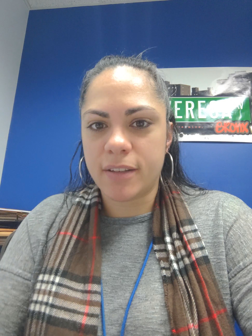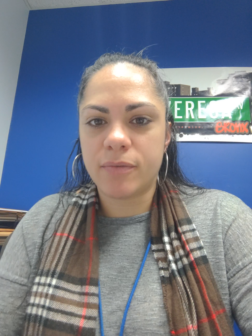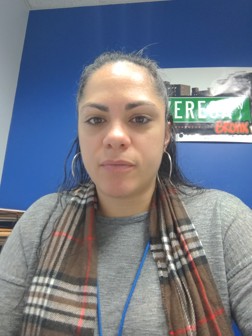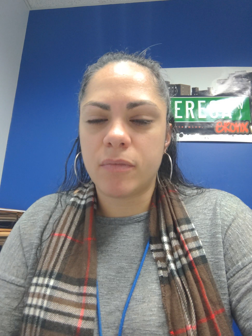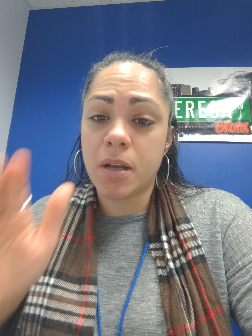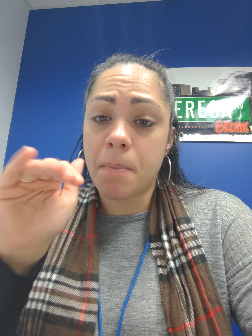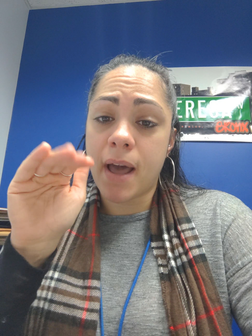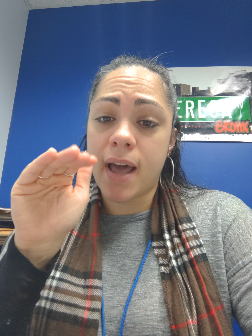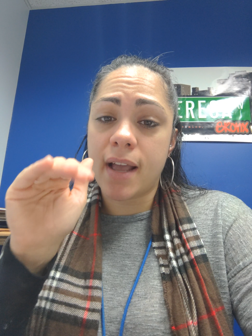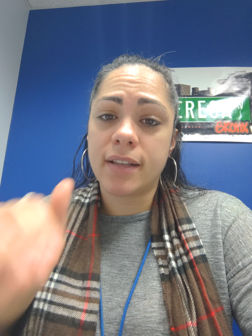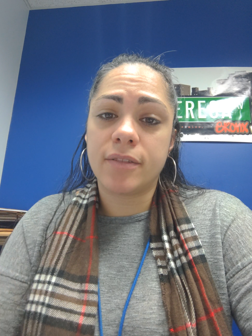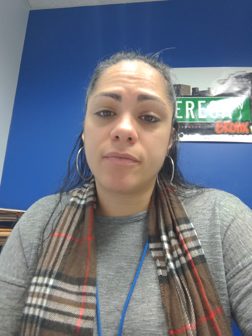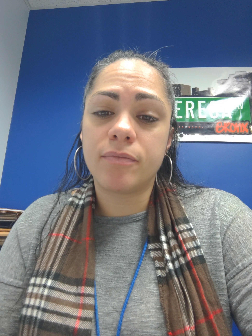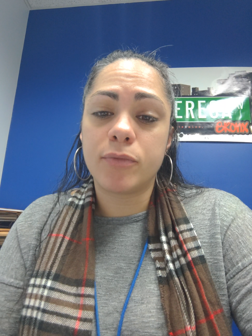bye